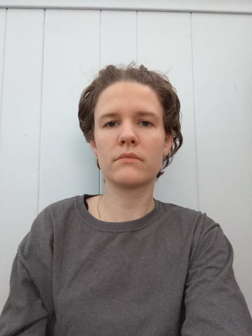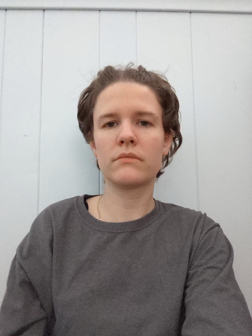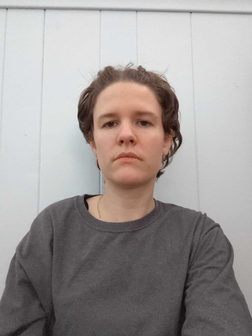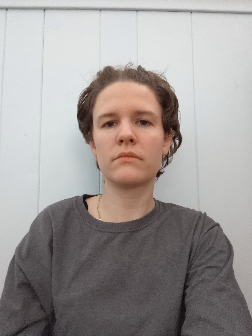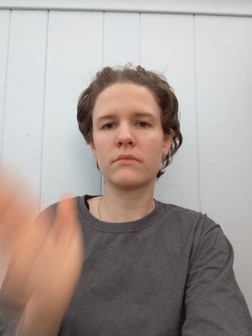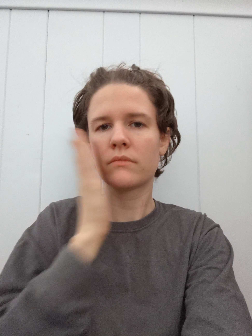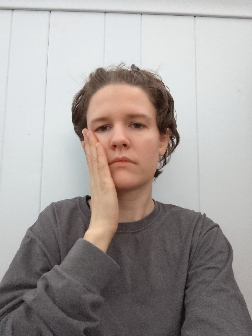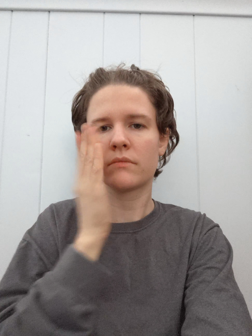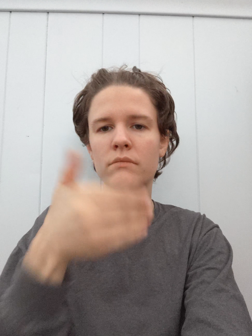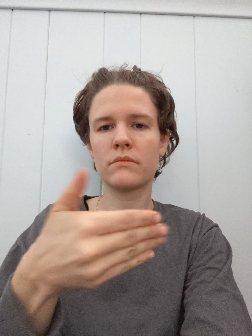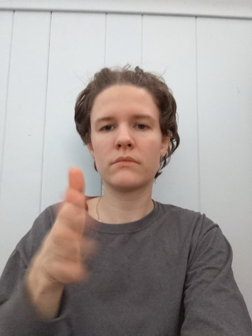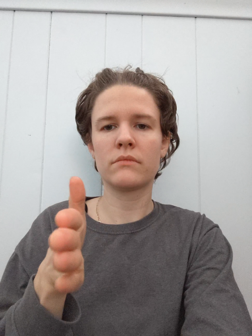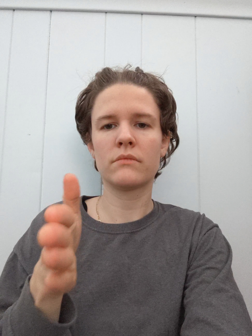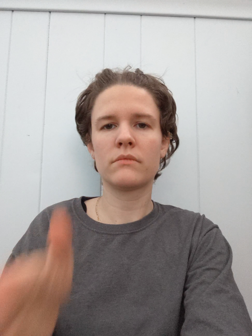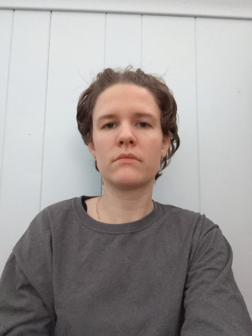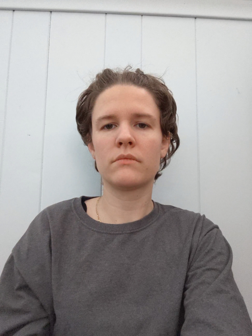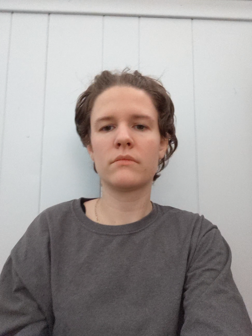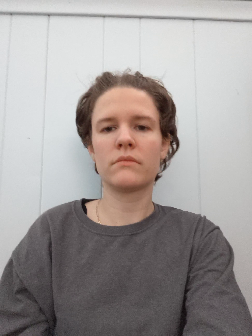bedroom